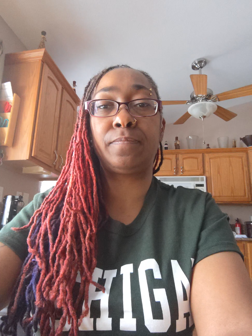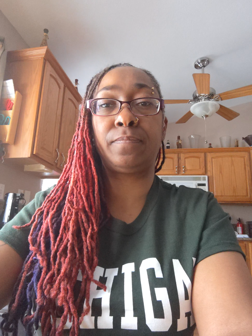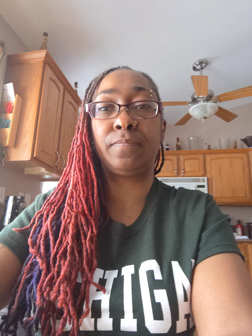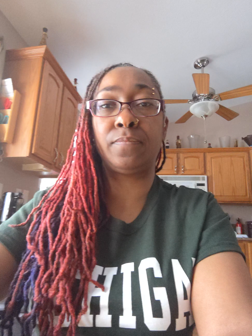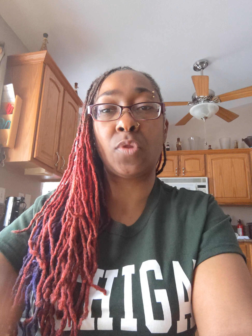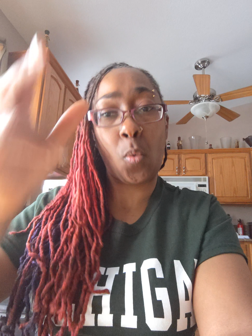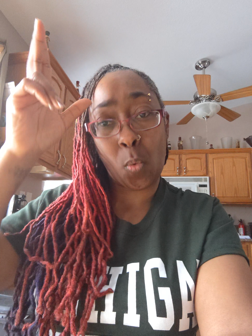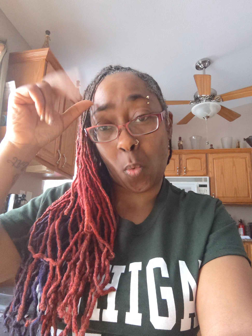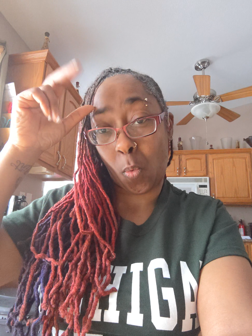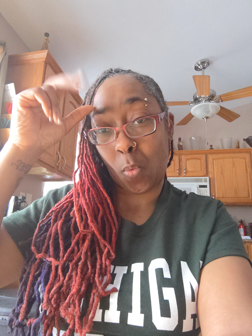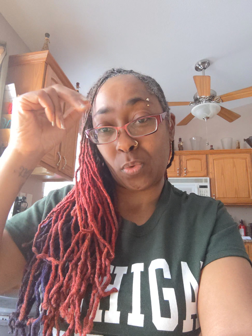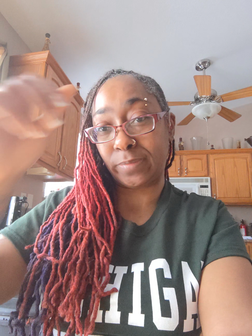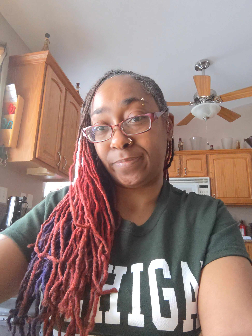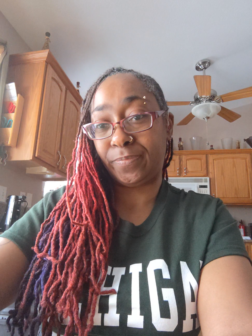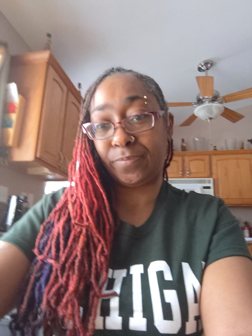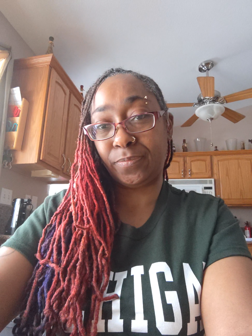horse